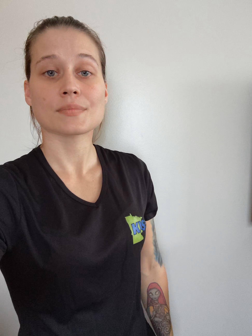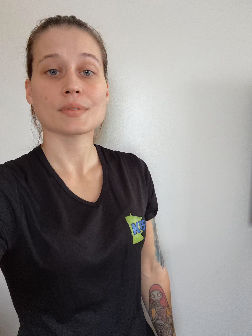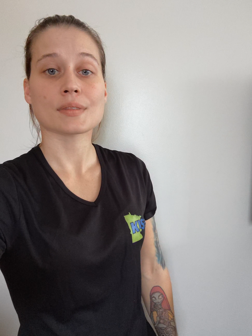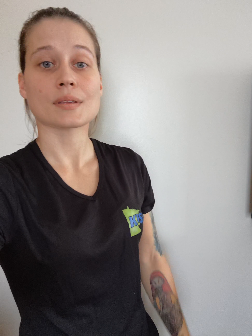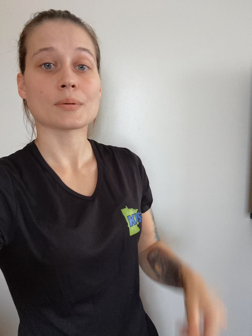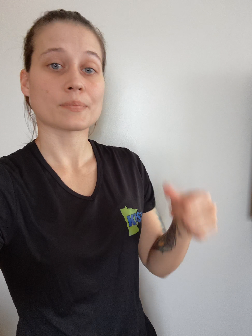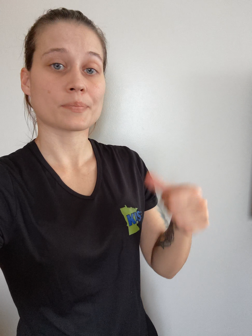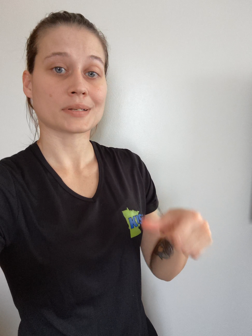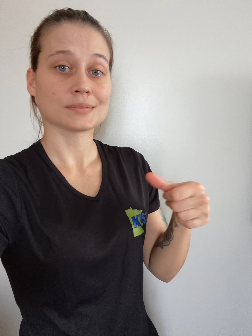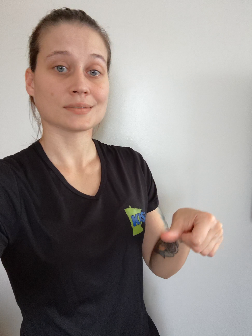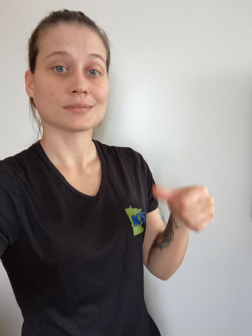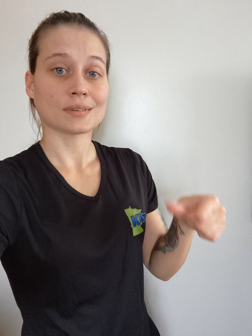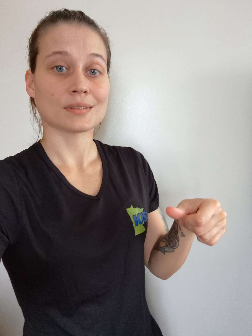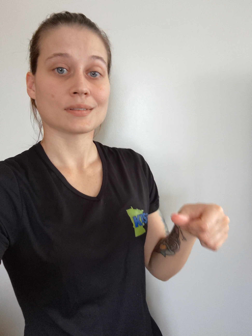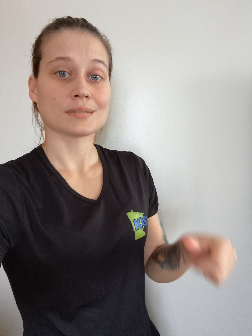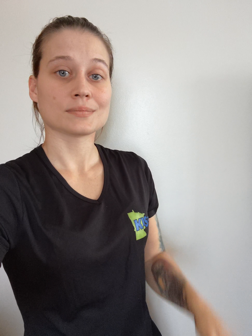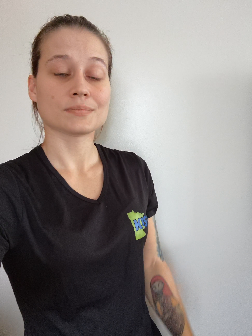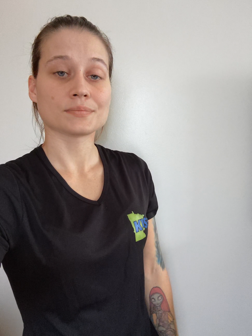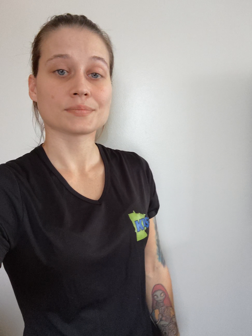puzzle